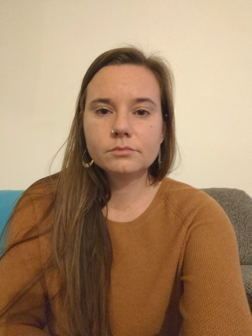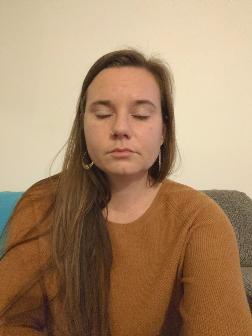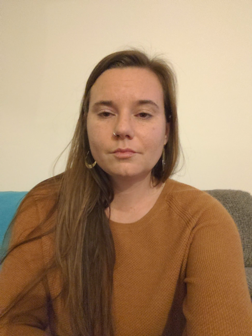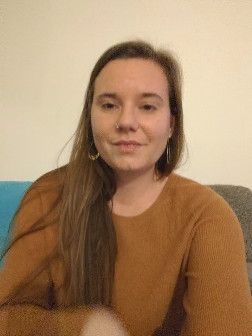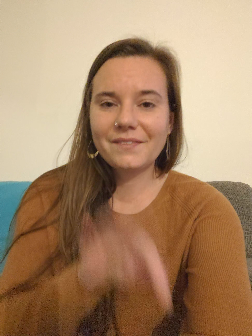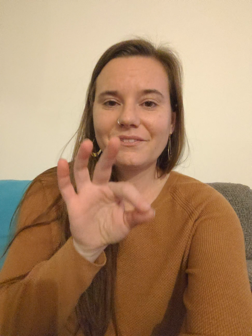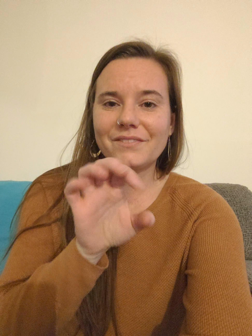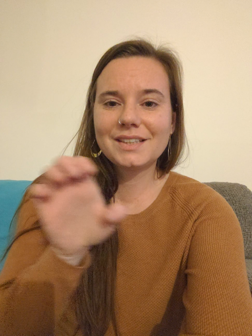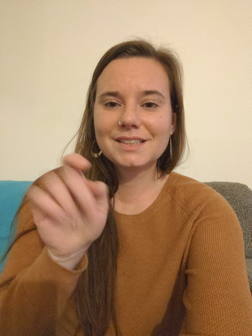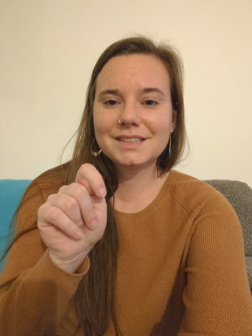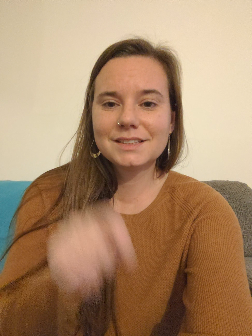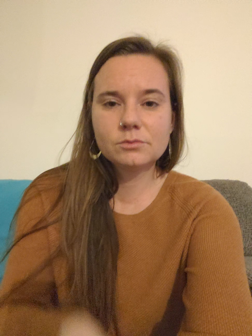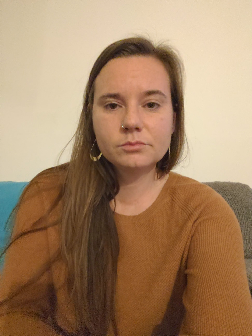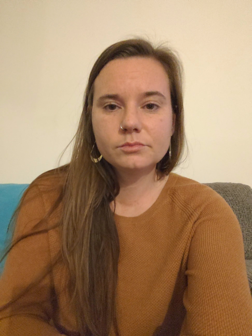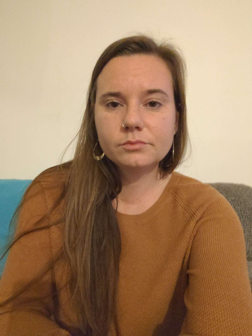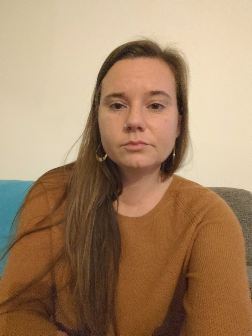feet